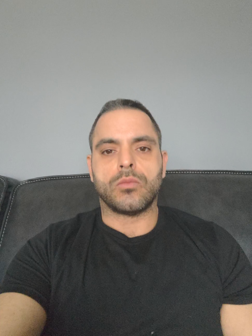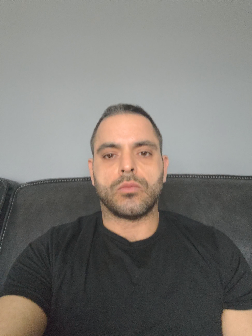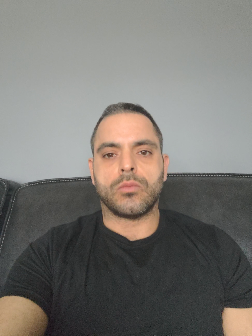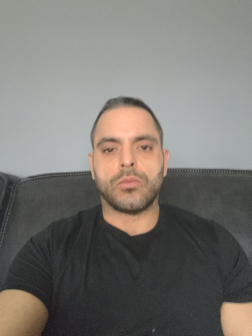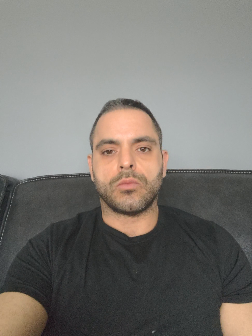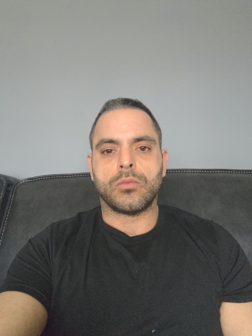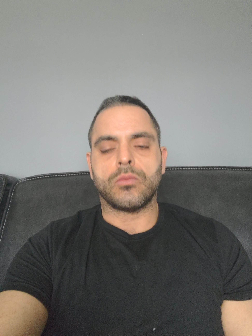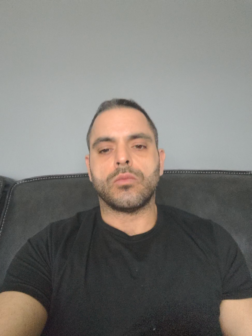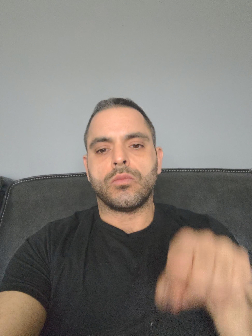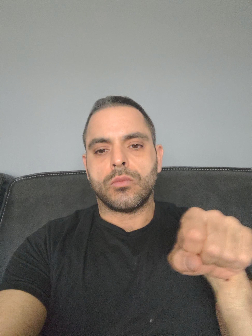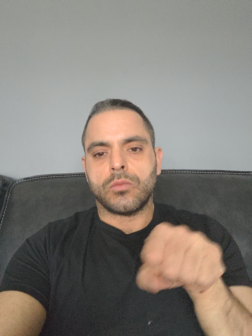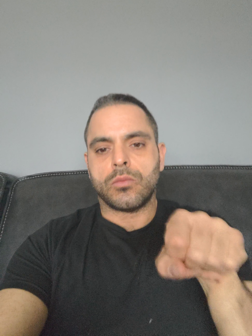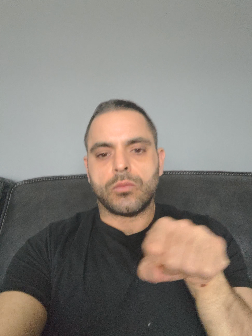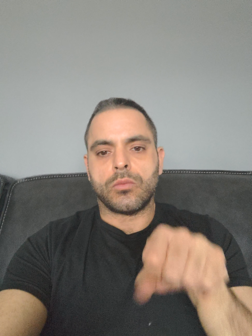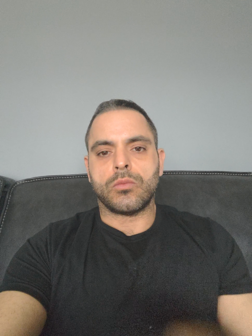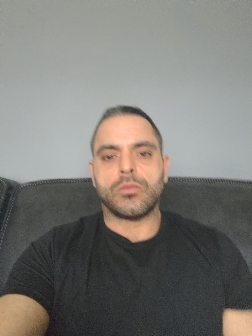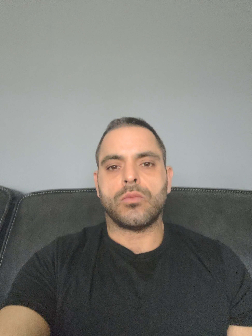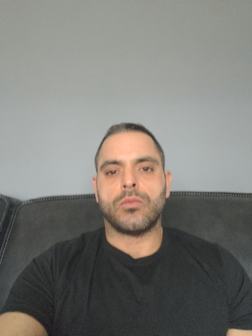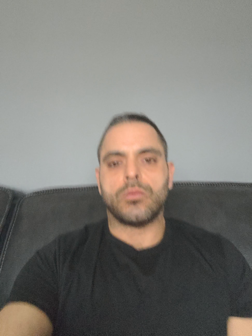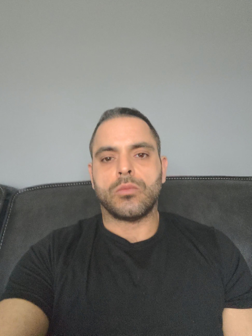shoe